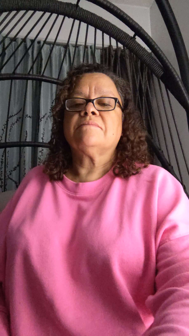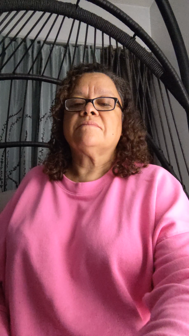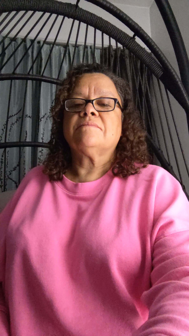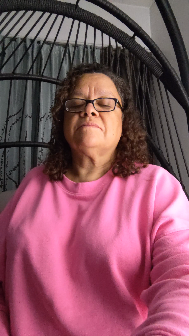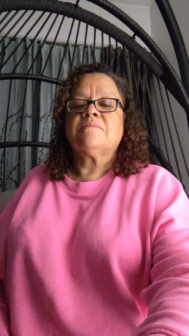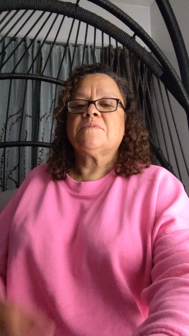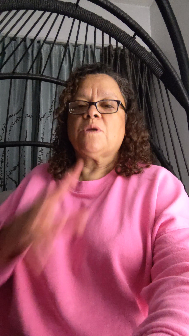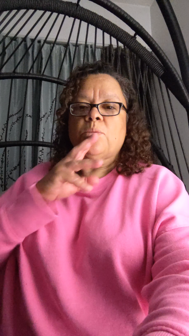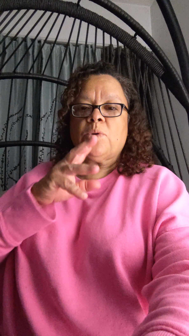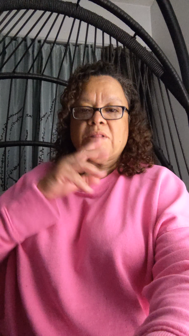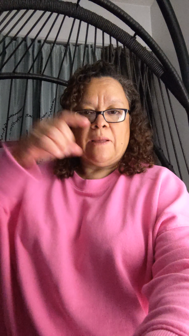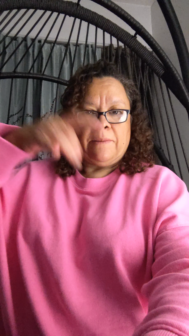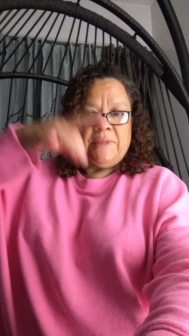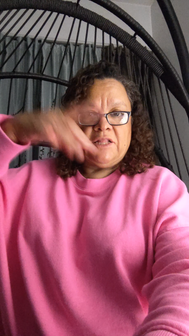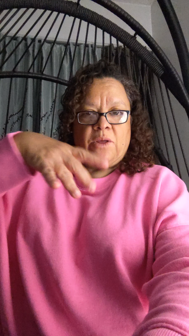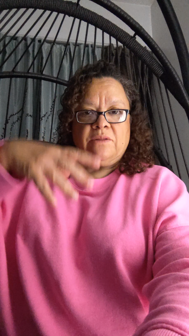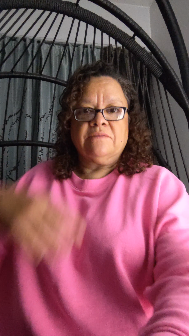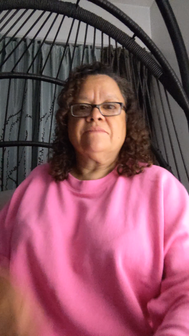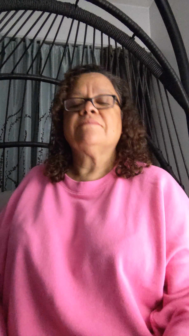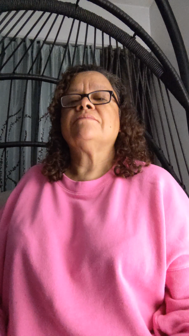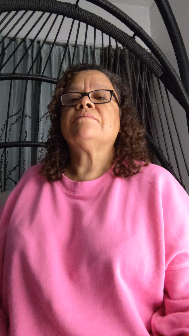melon